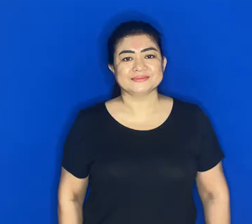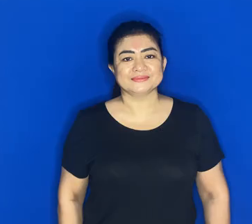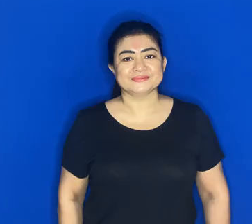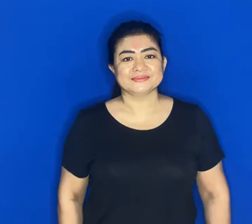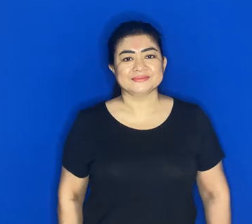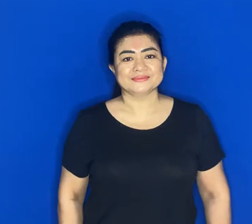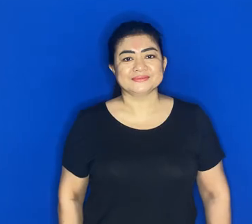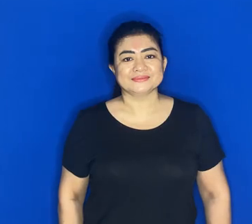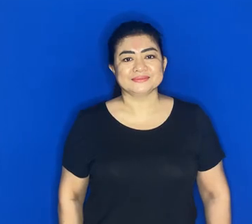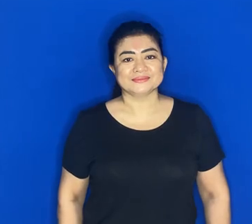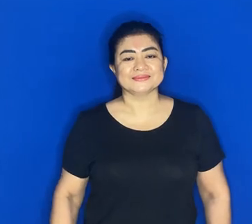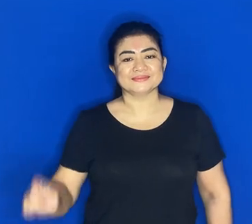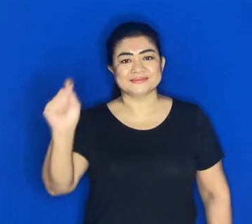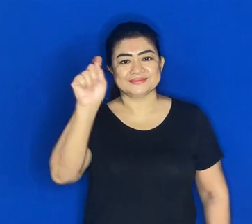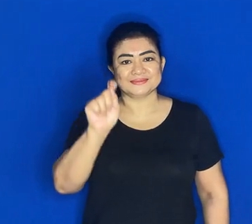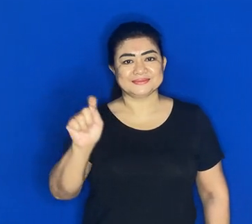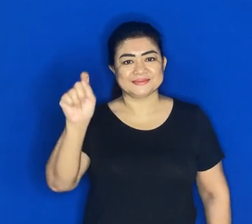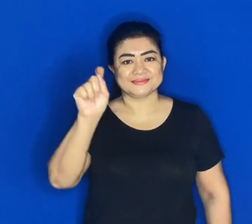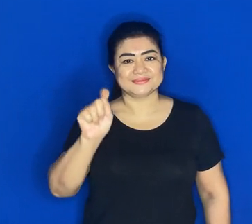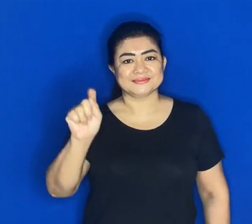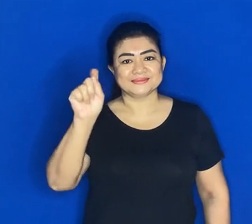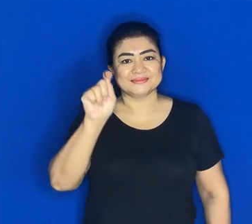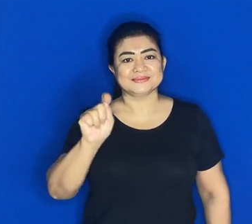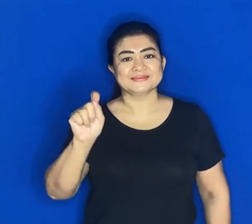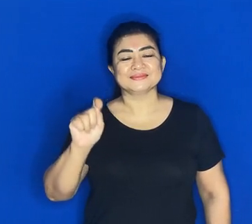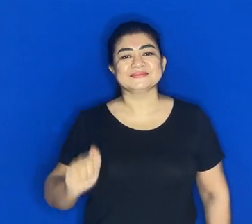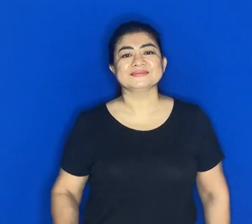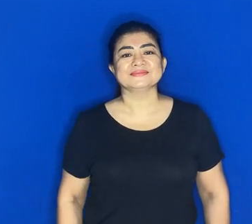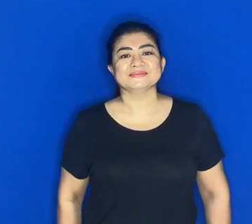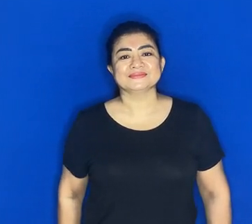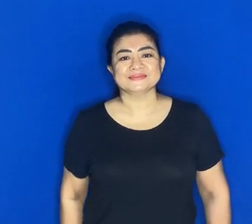tuesday